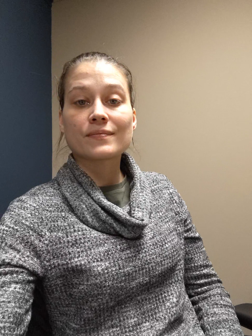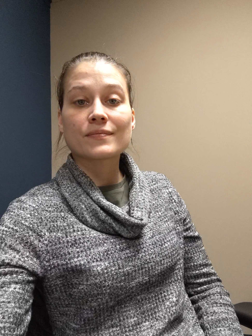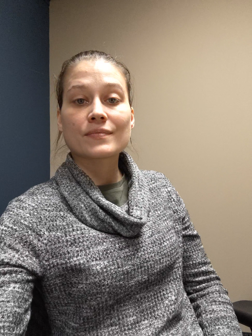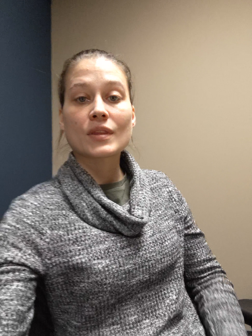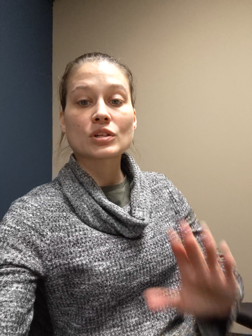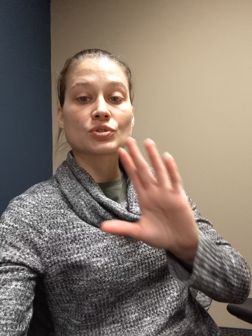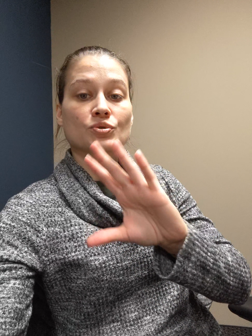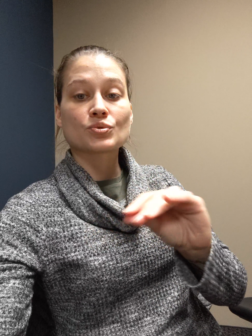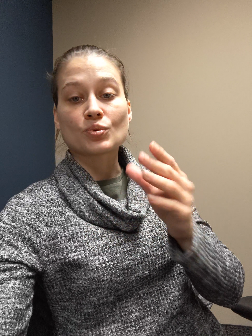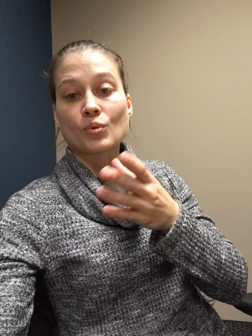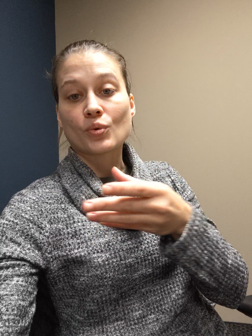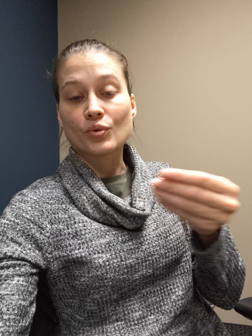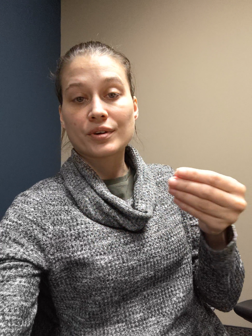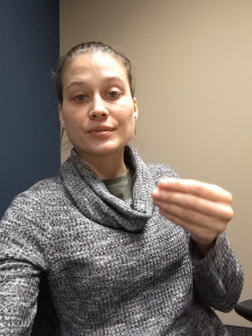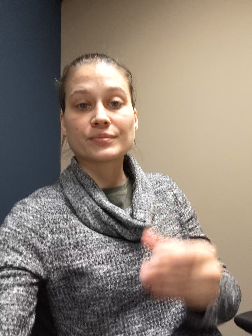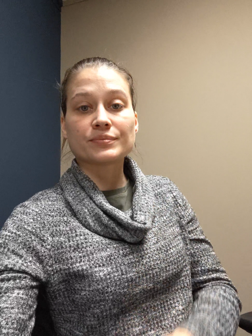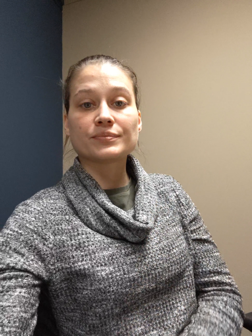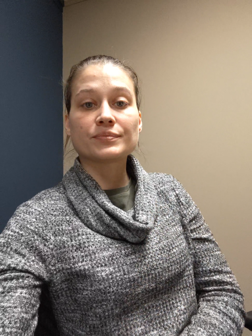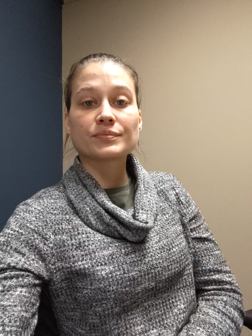story